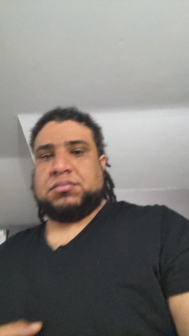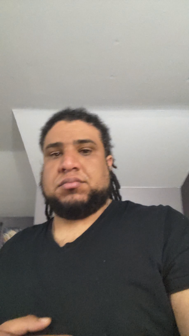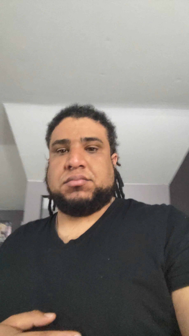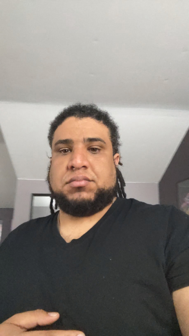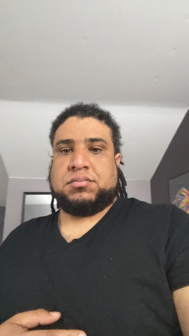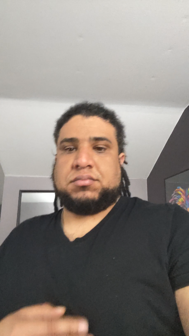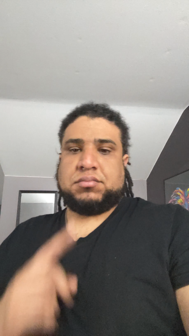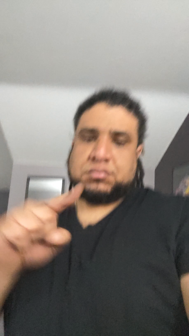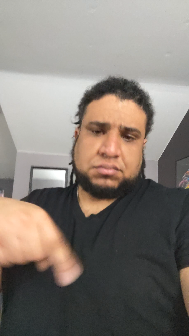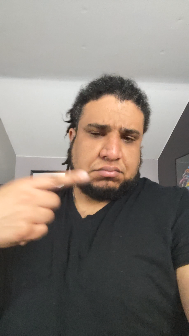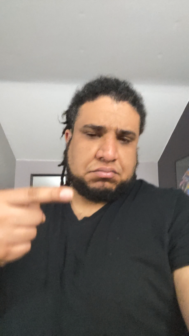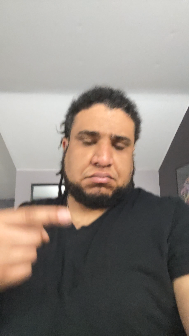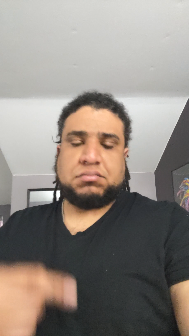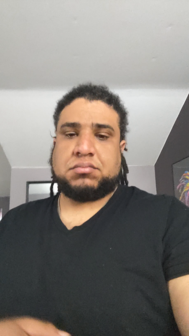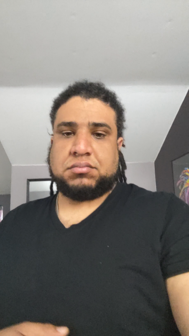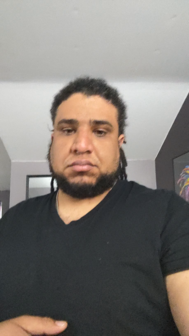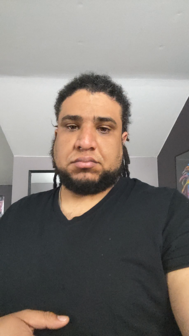about